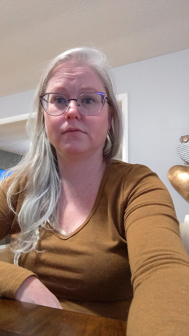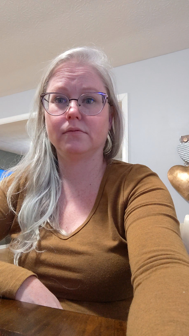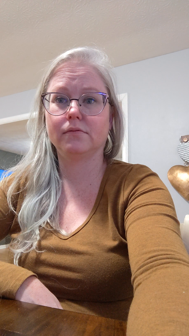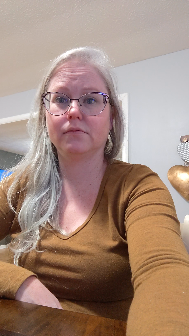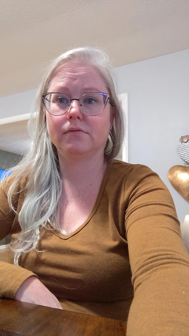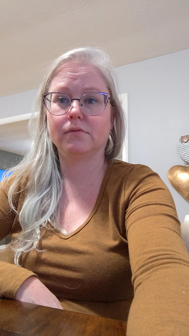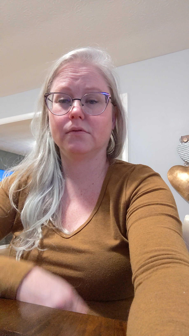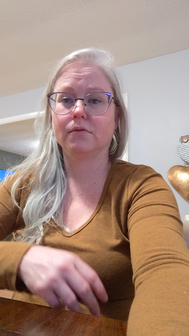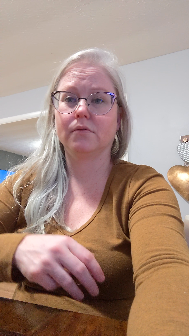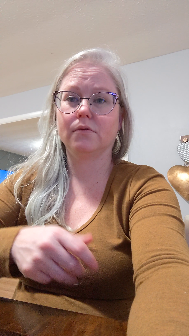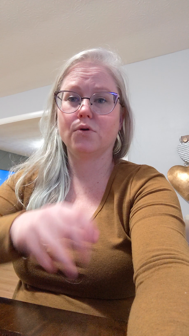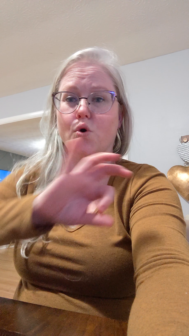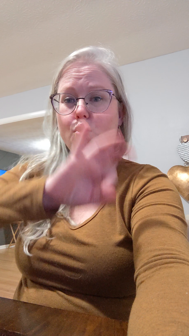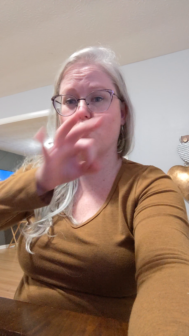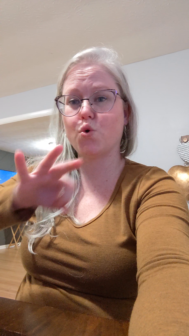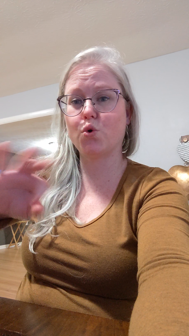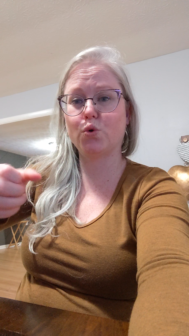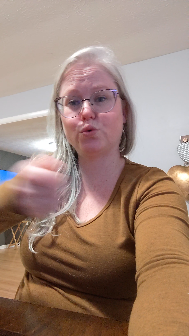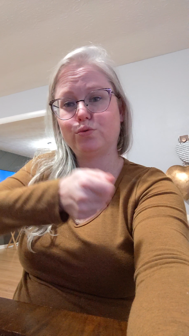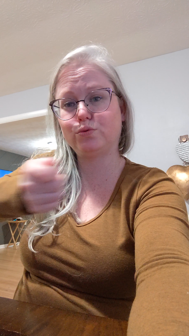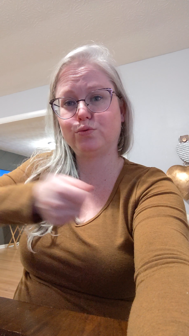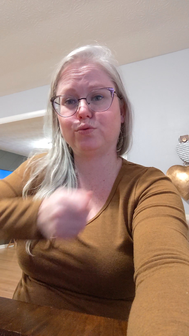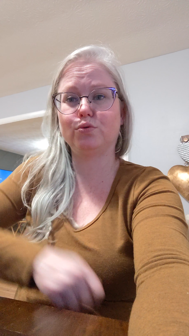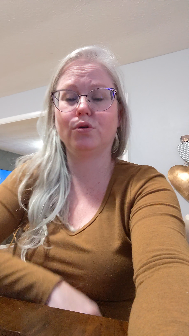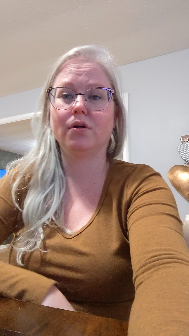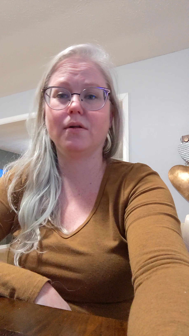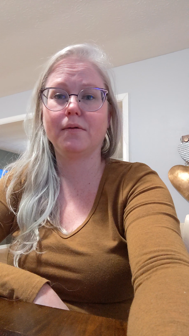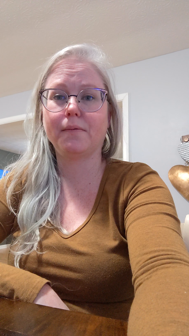hose